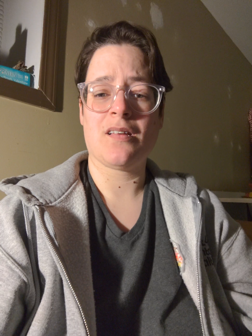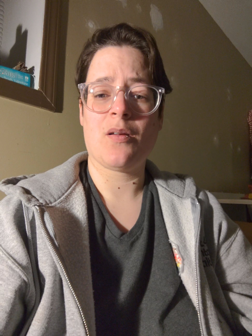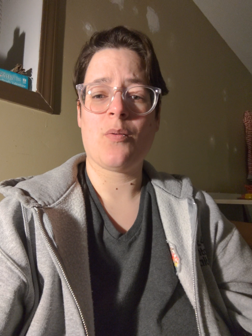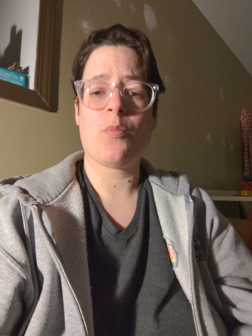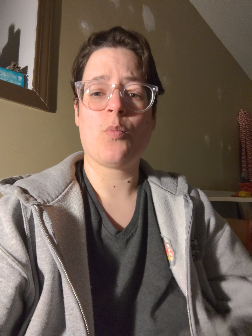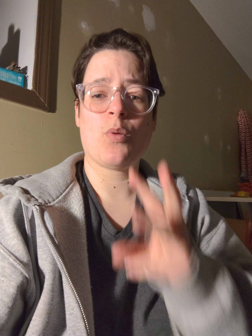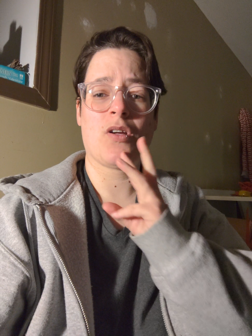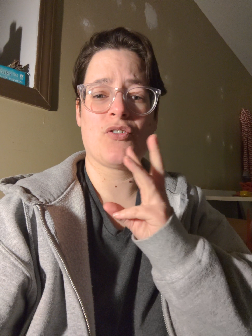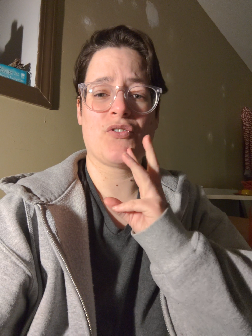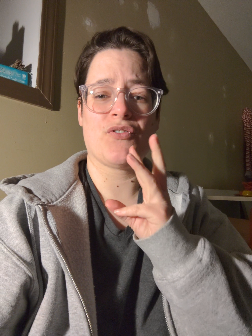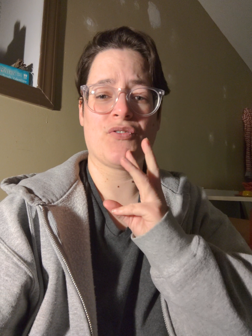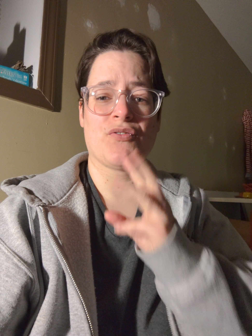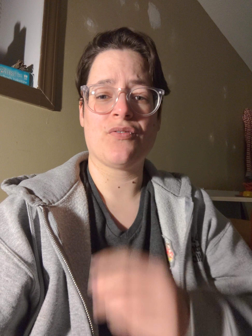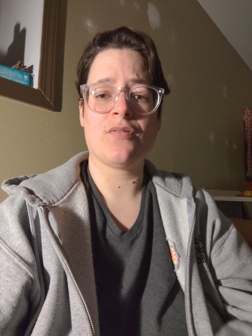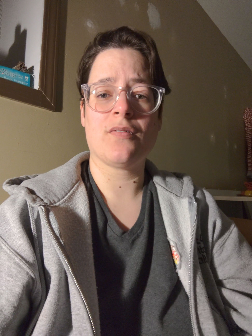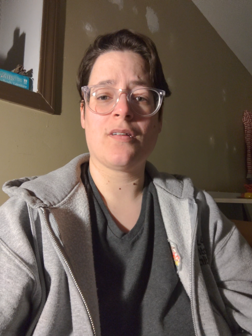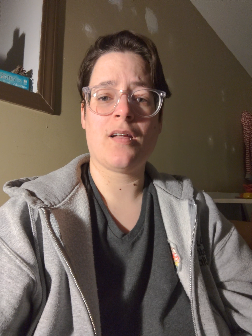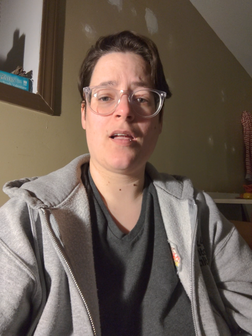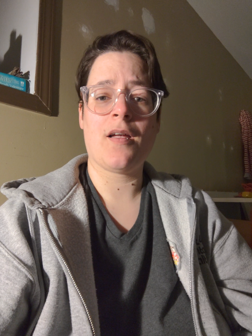water